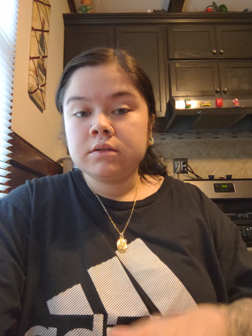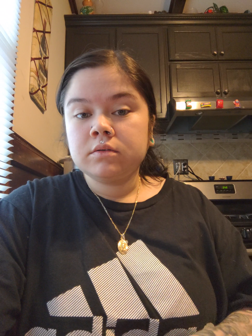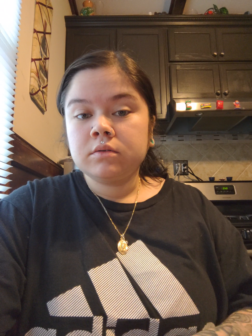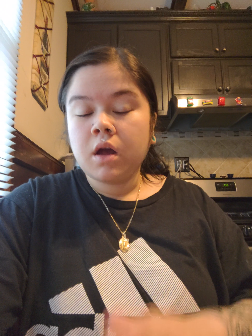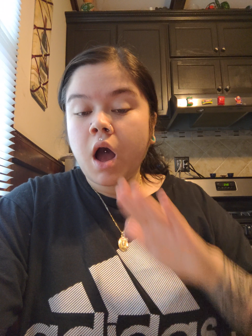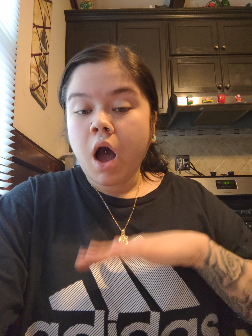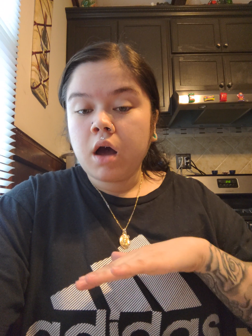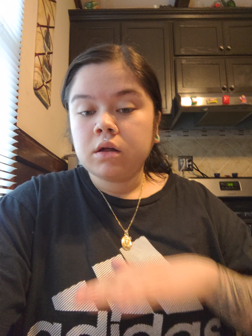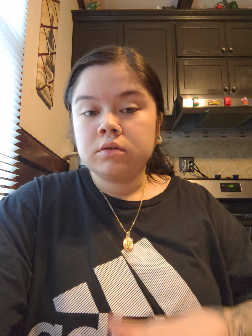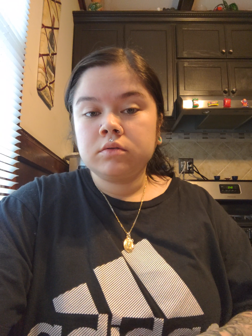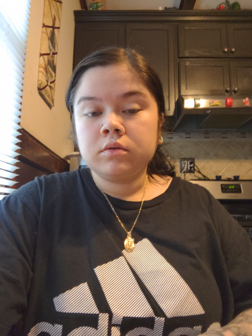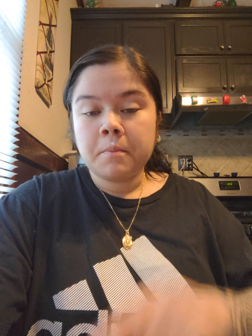on